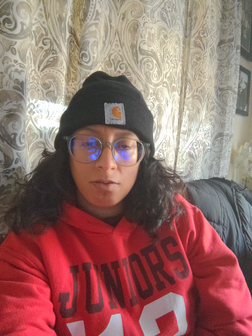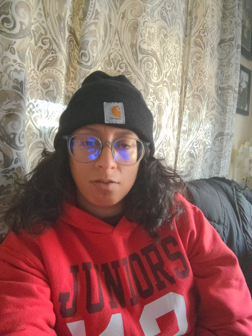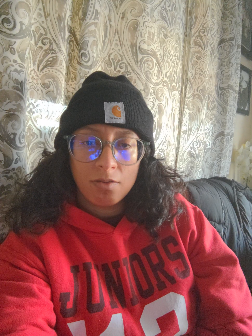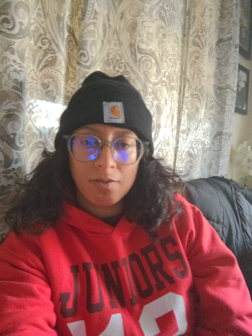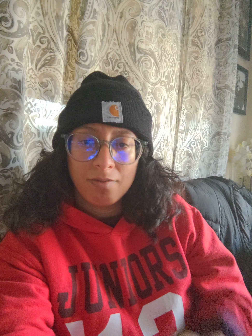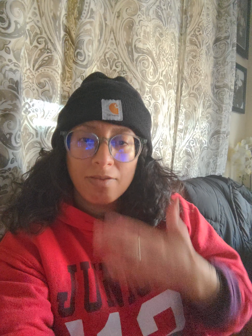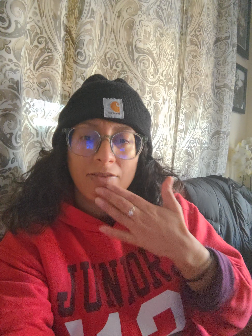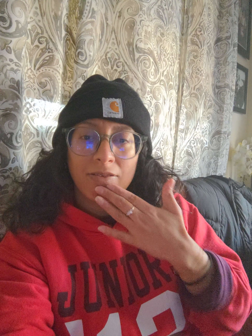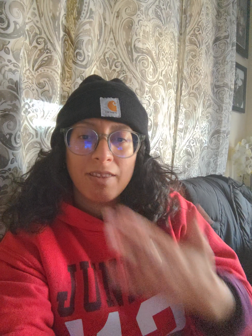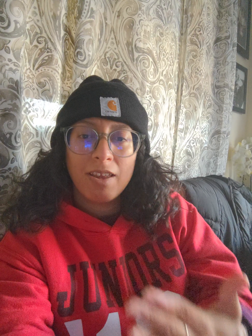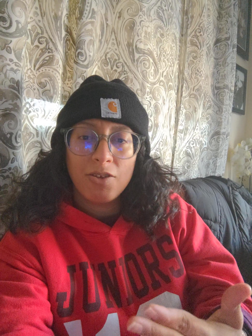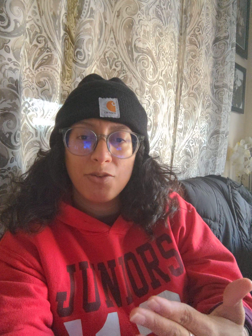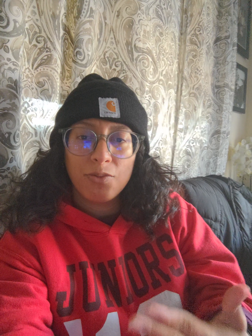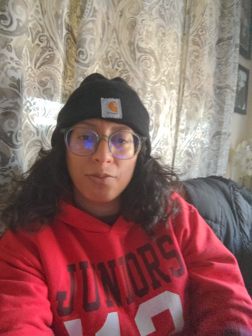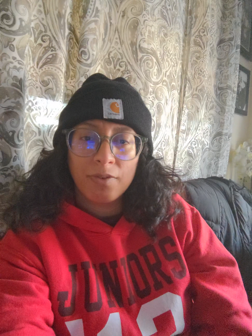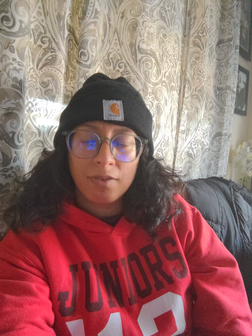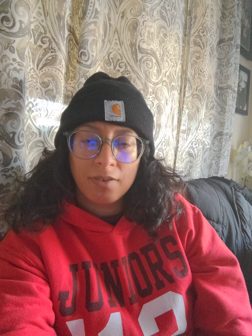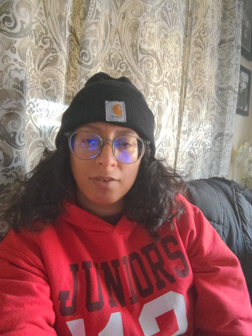thank you